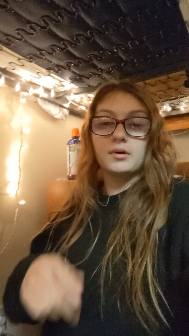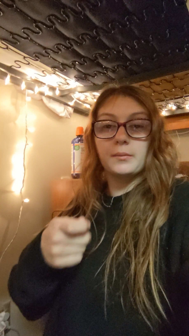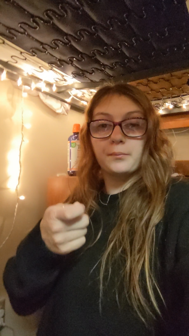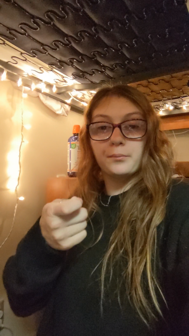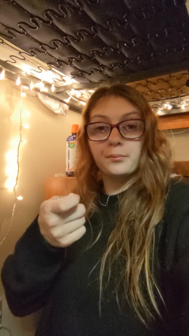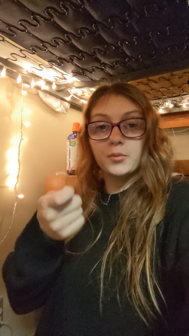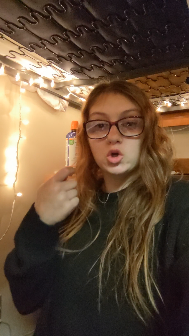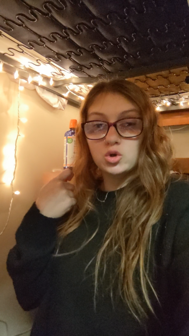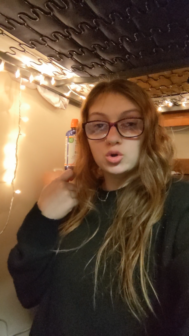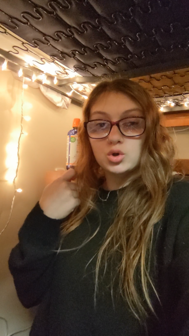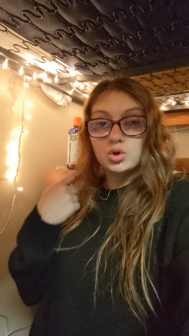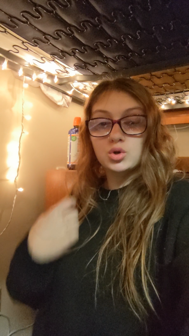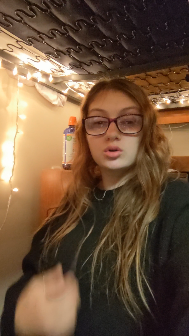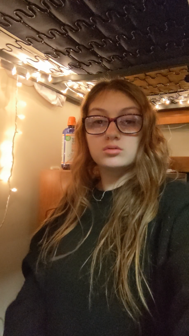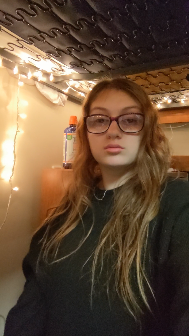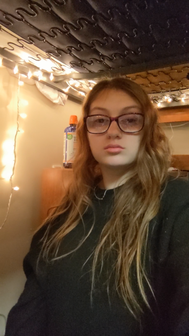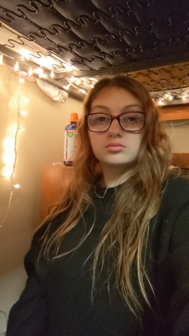pull